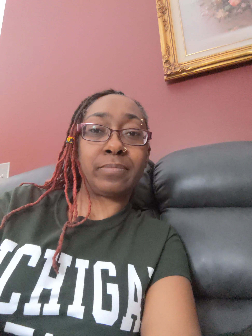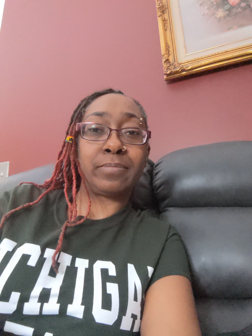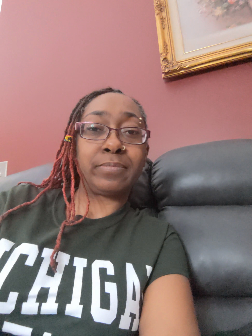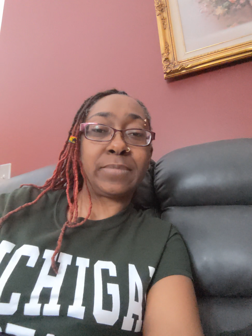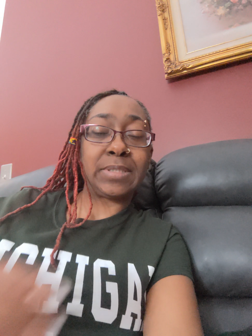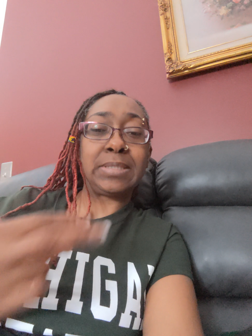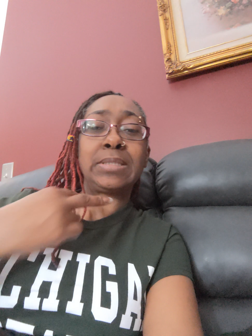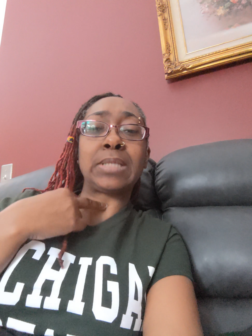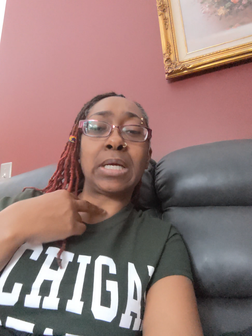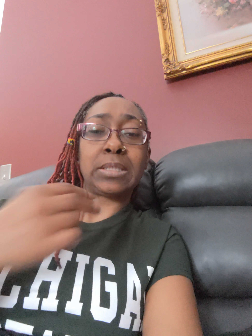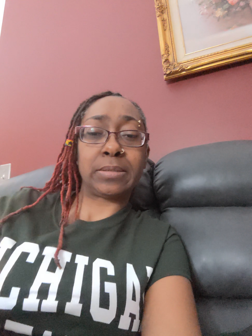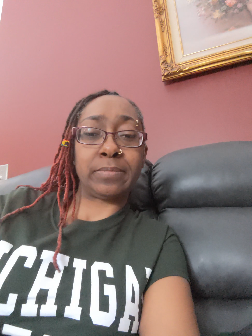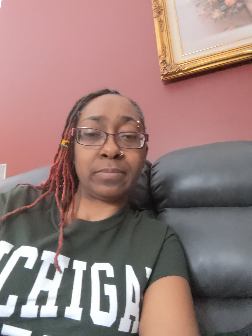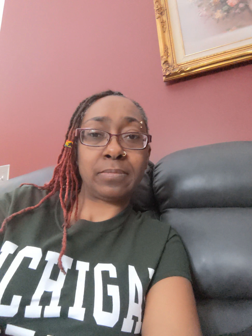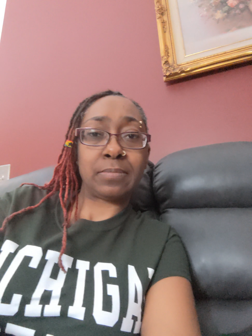stuck